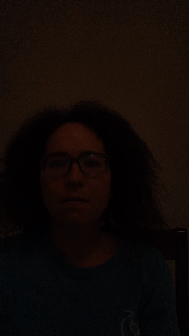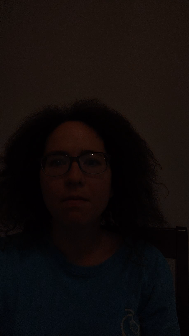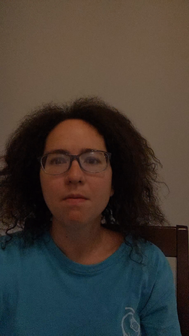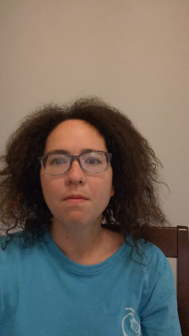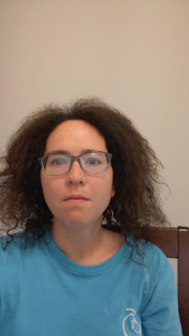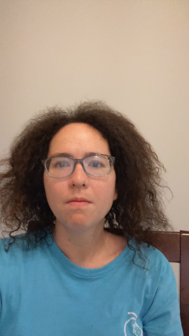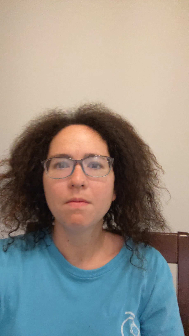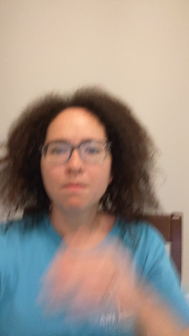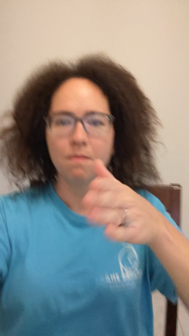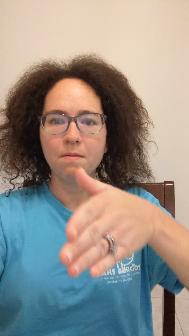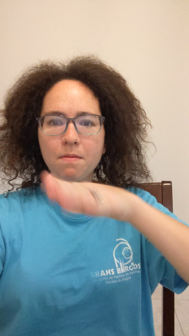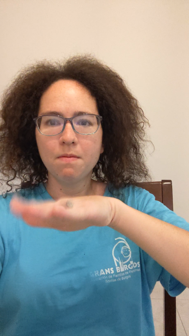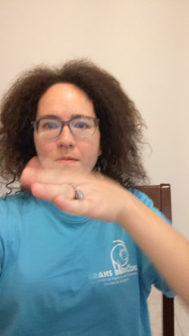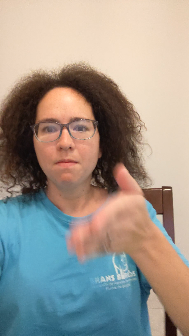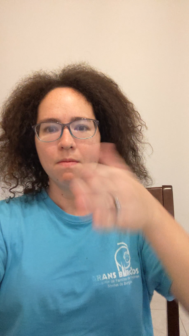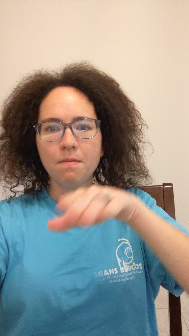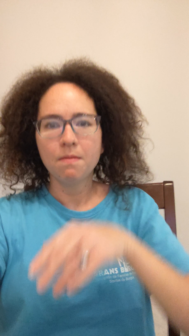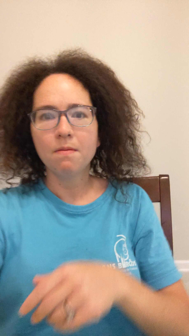kitchen